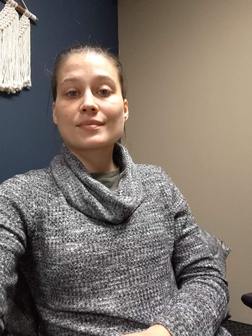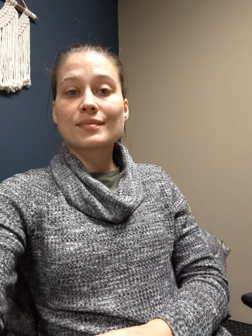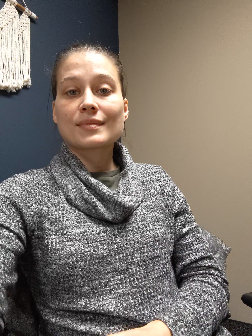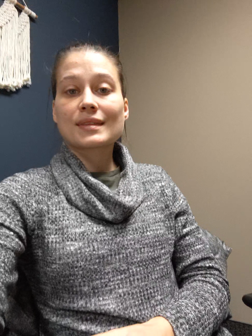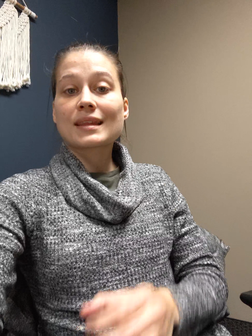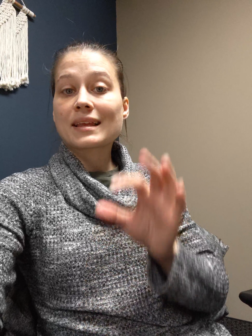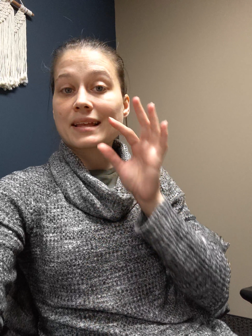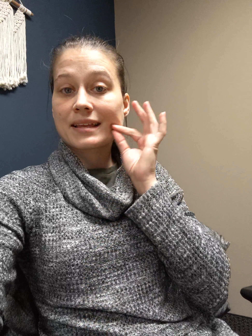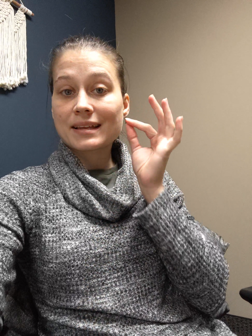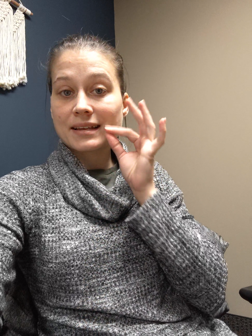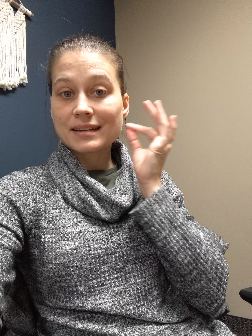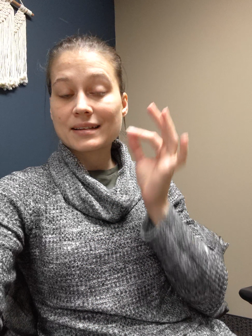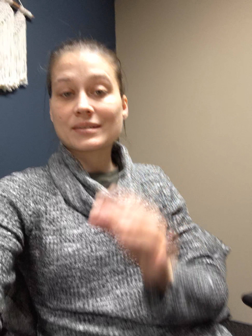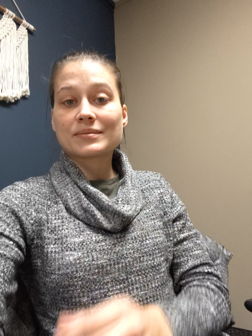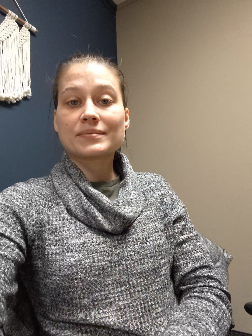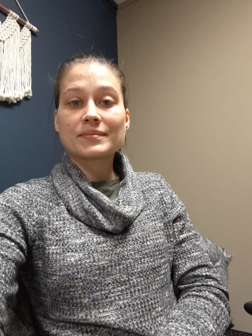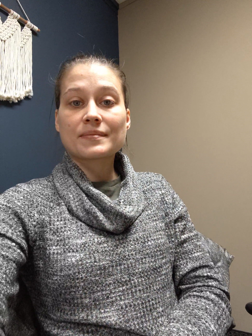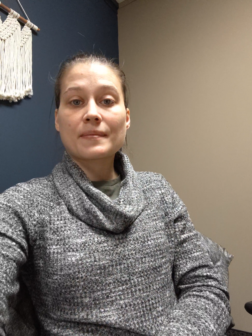kitty